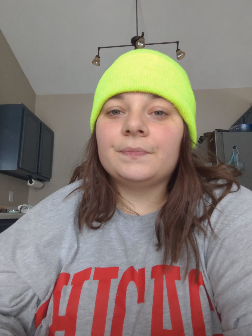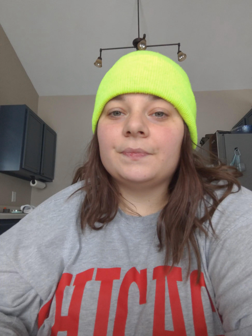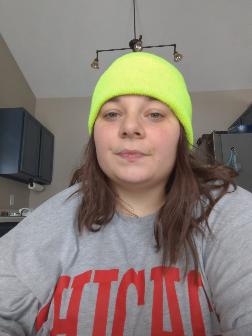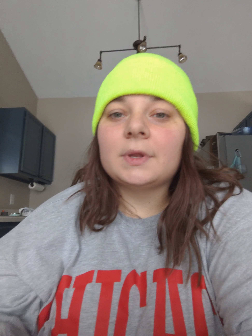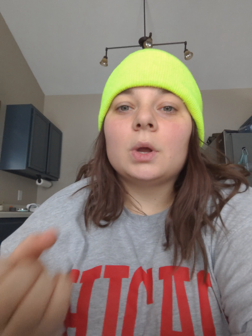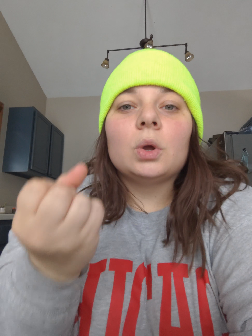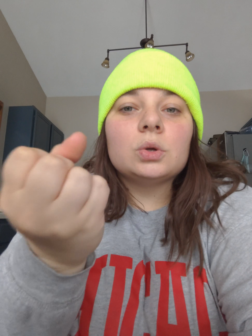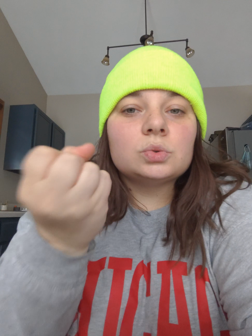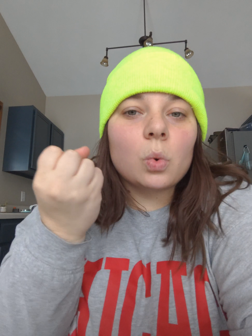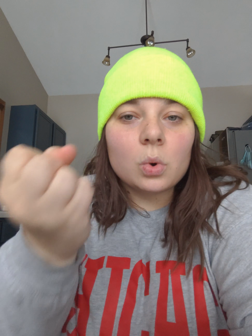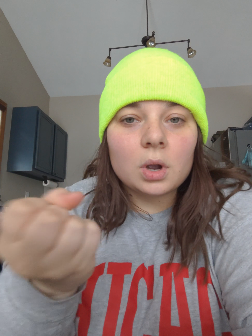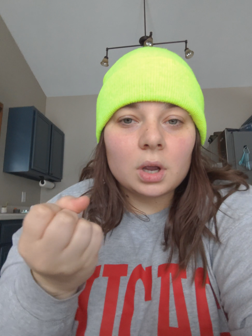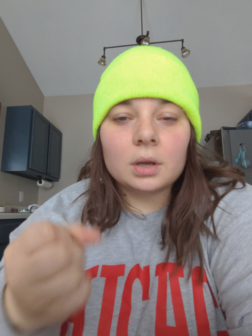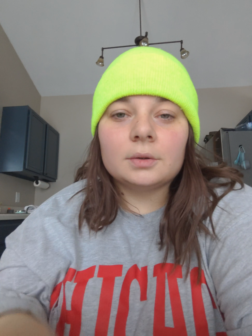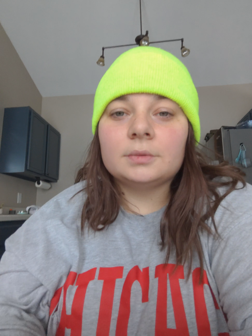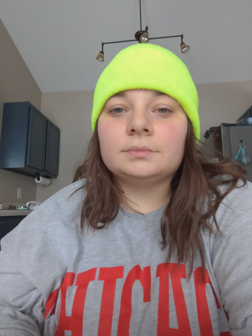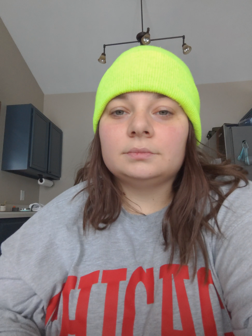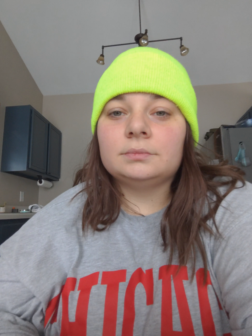drawer